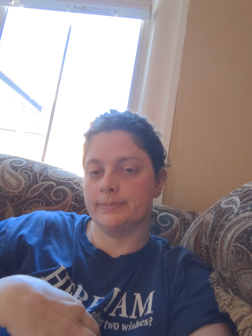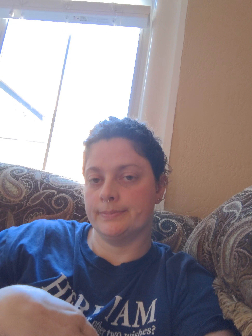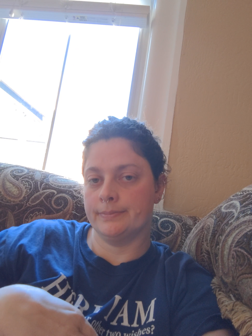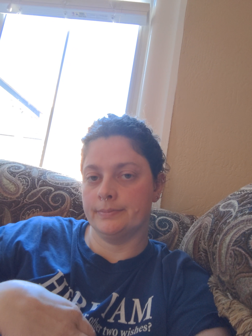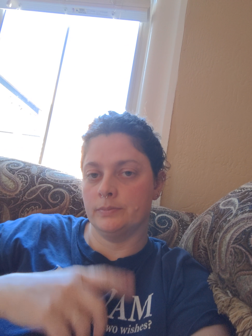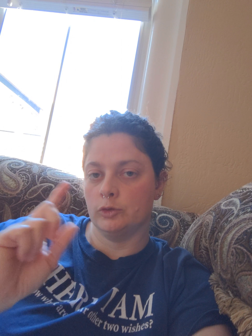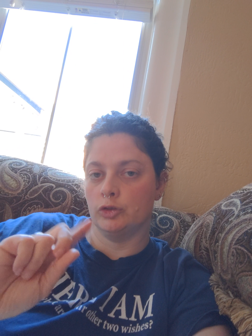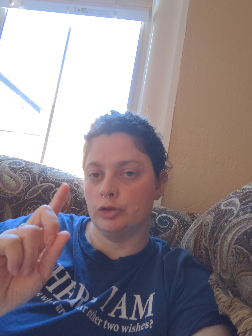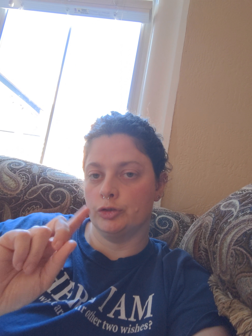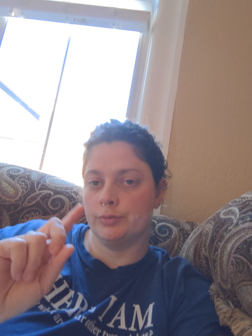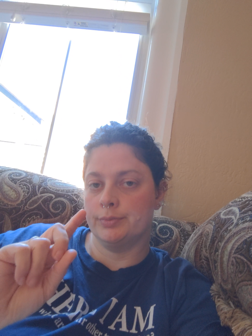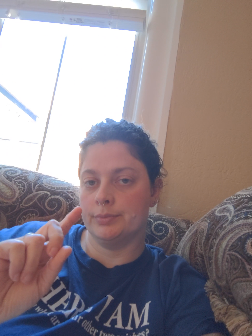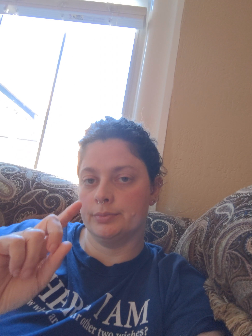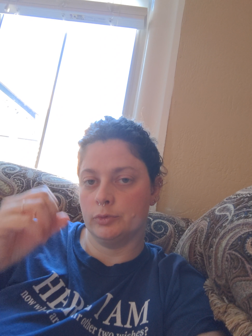where